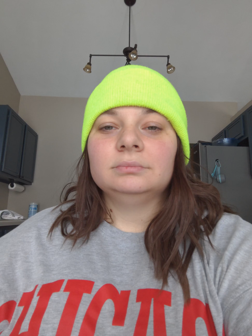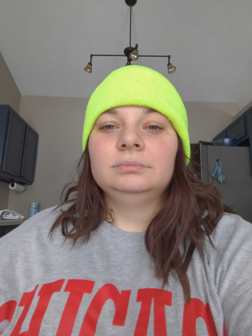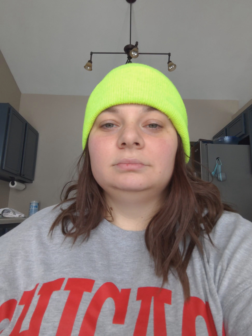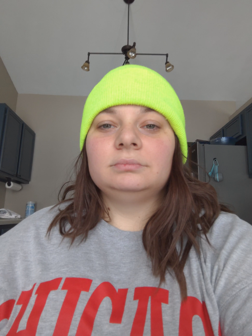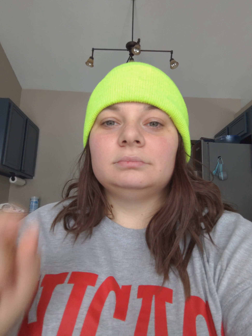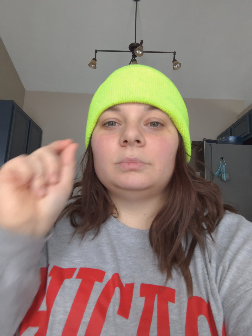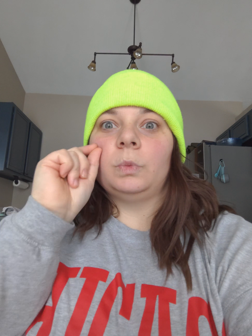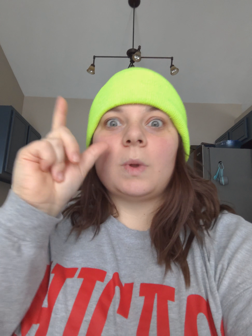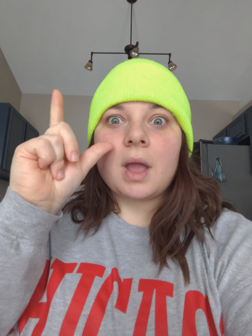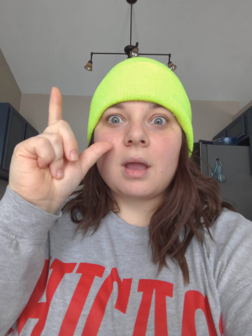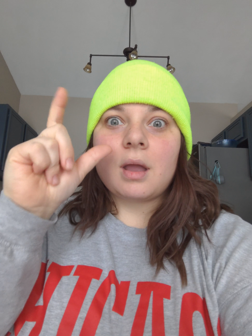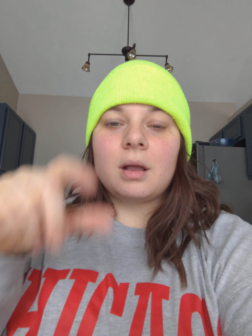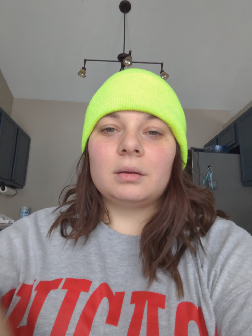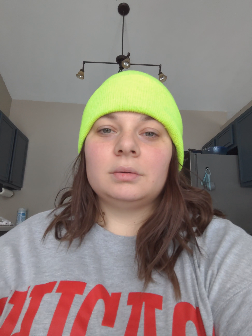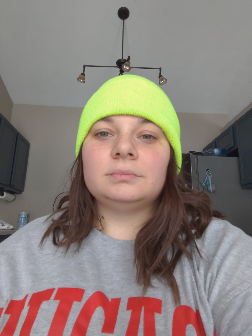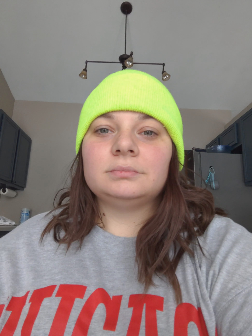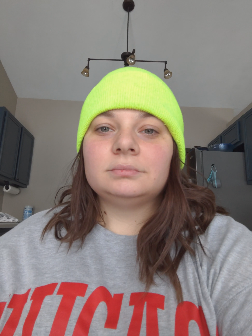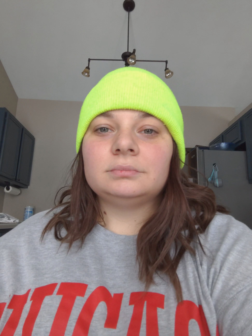awake